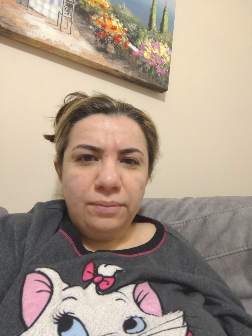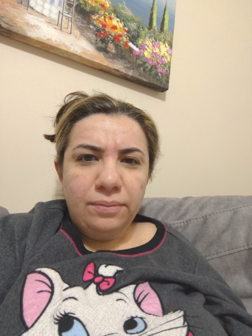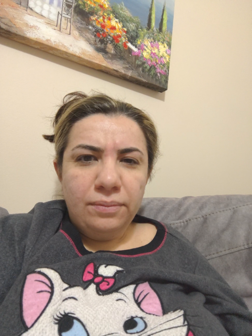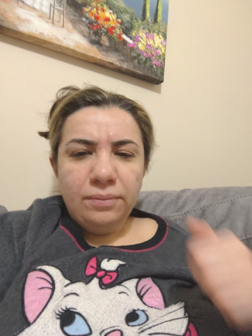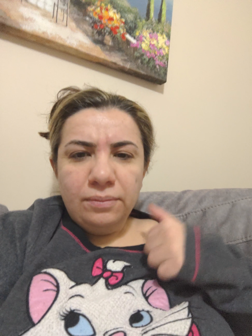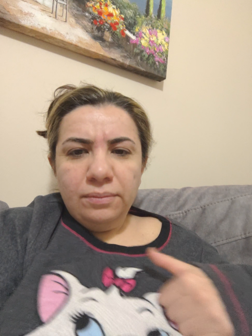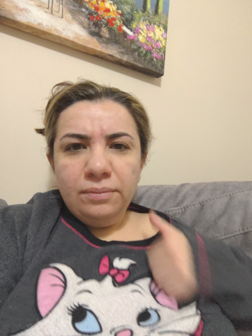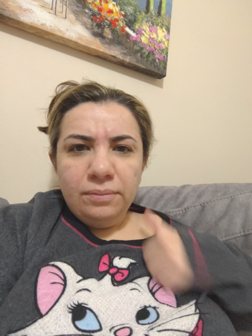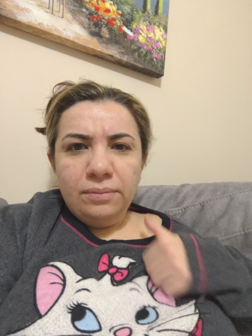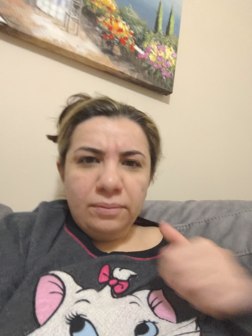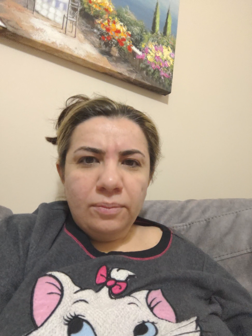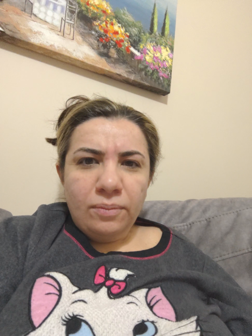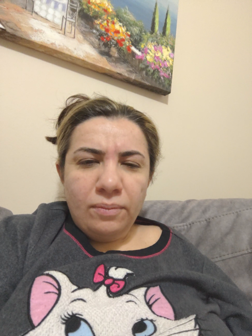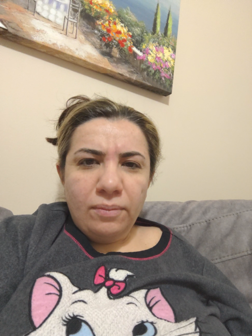bath